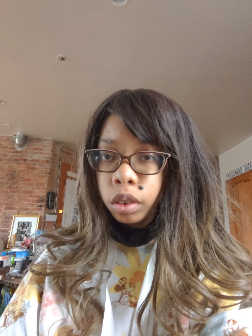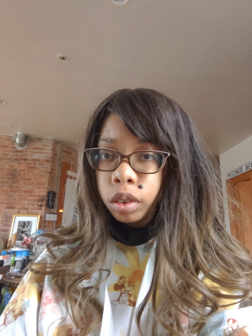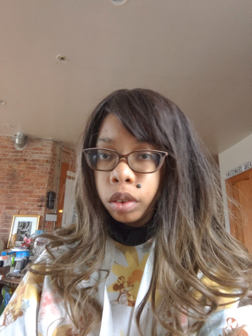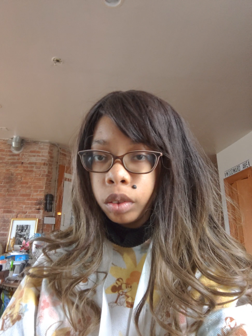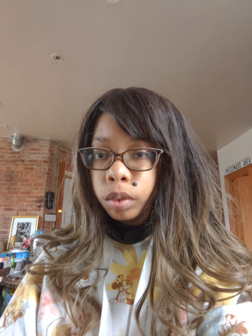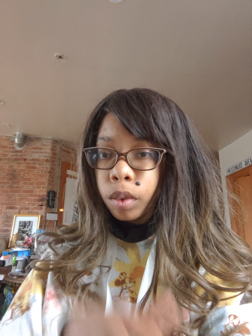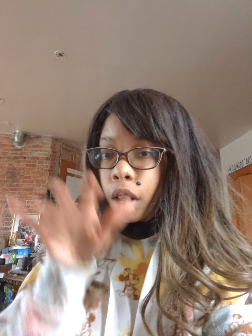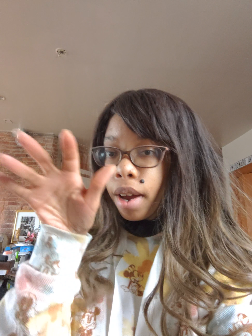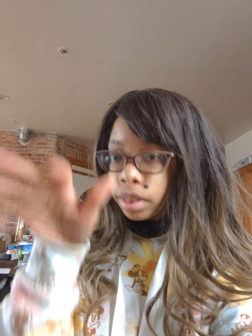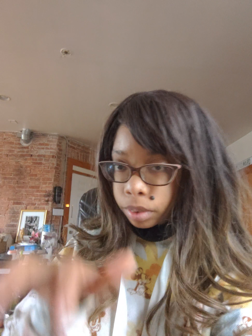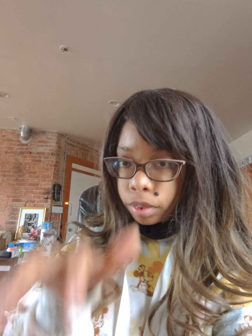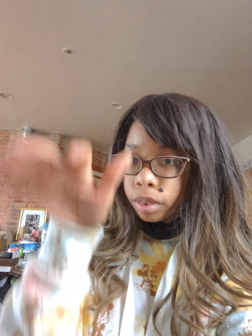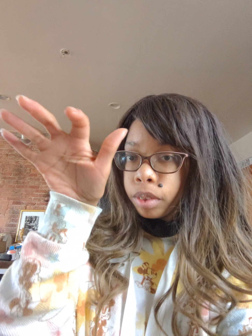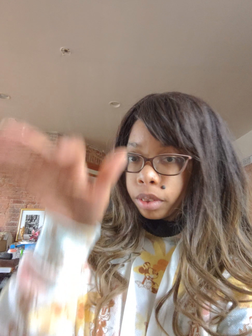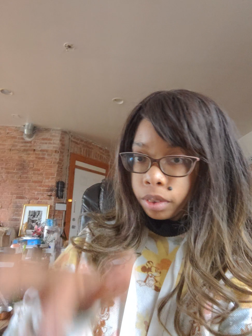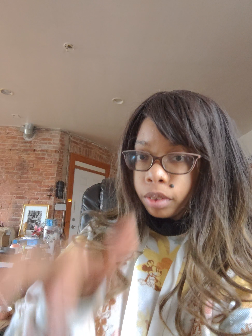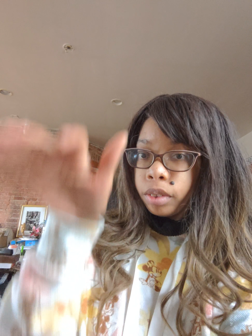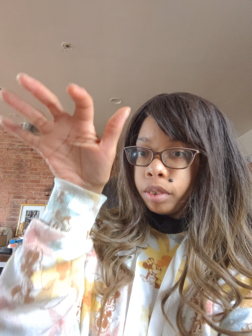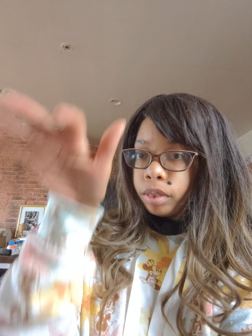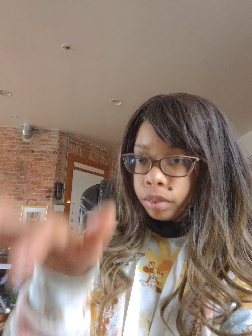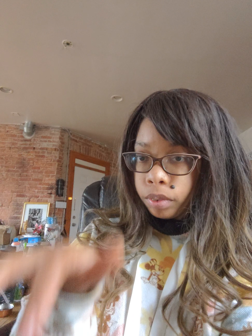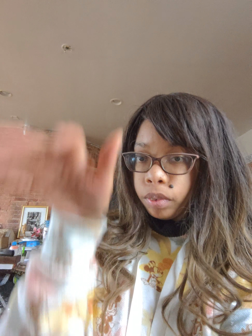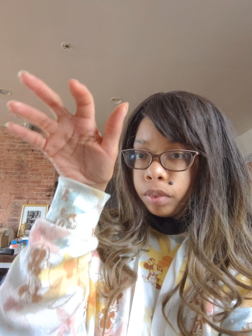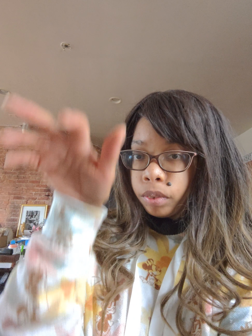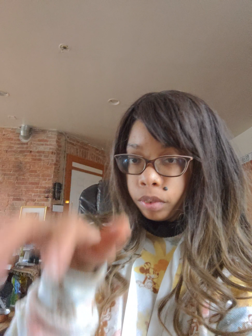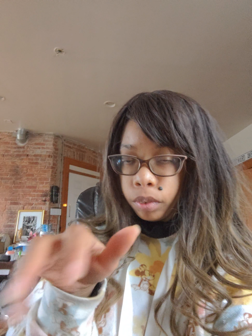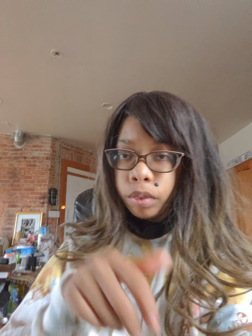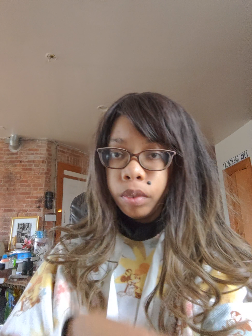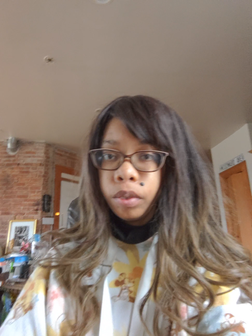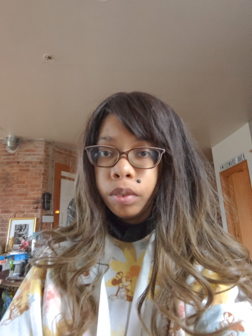alligator